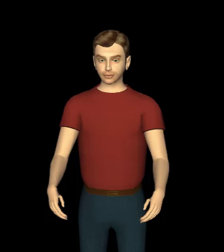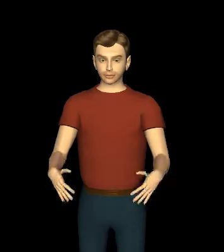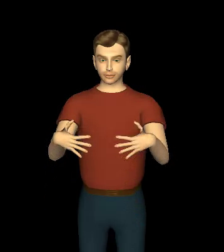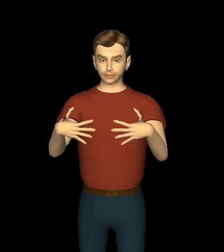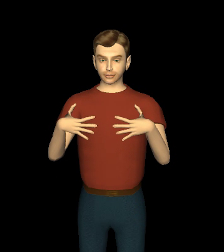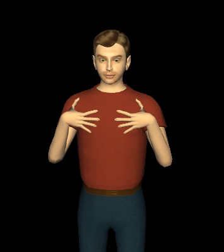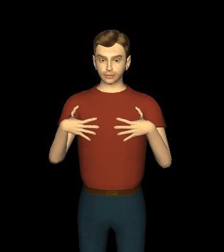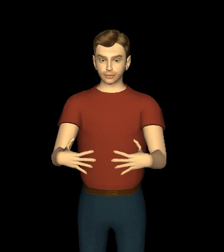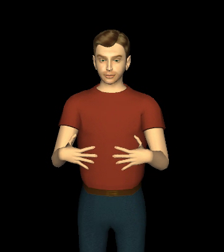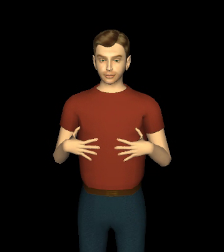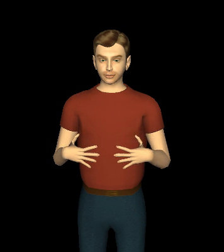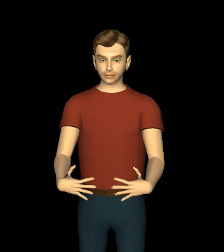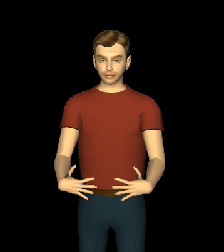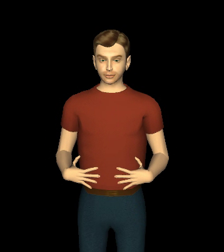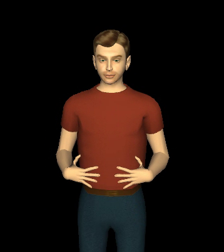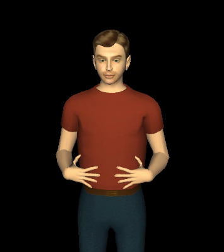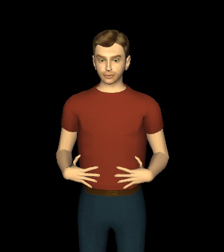جسم